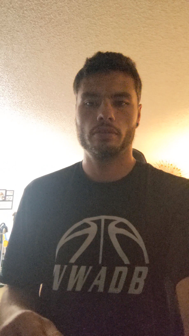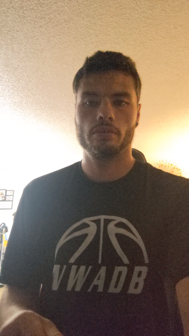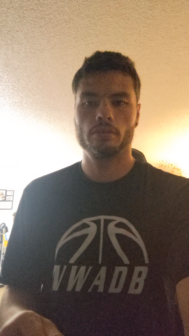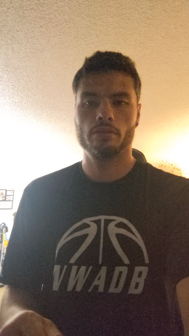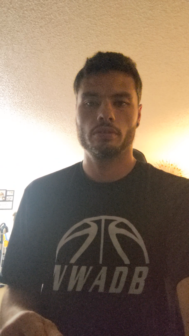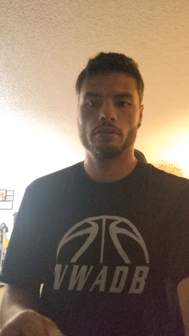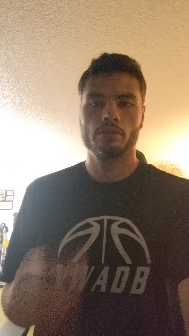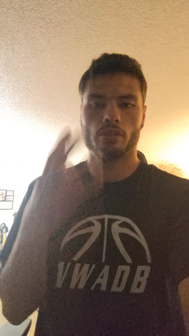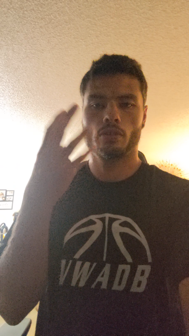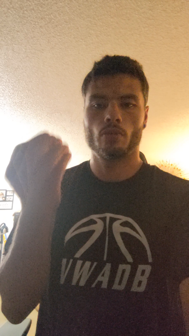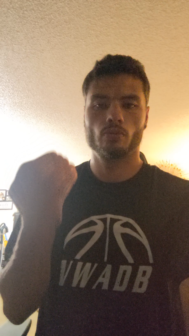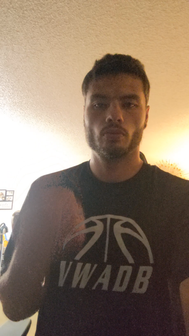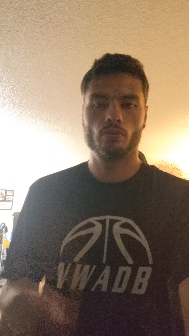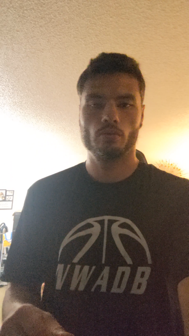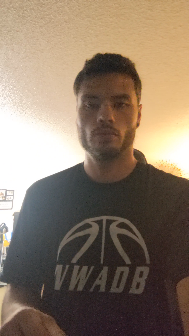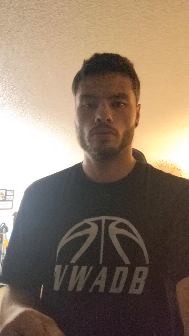got to